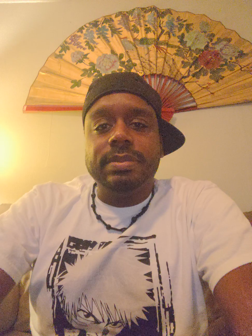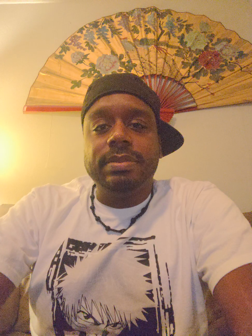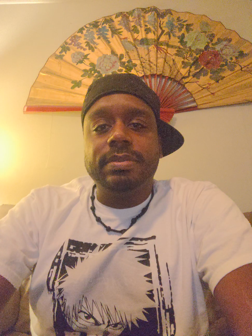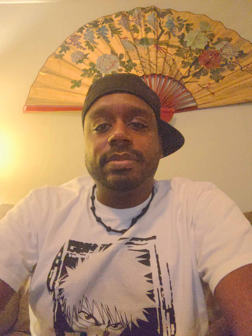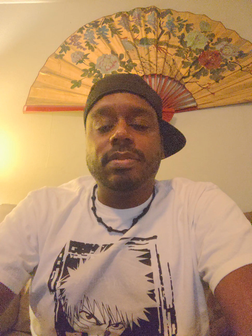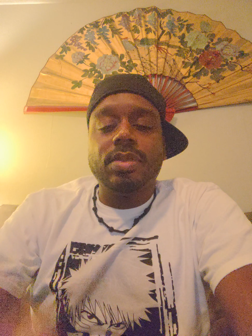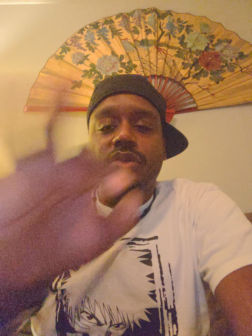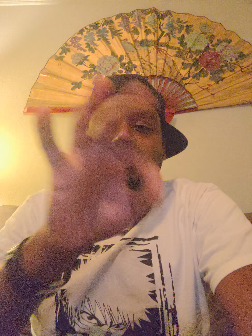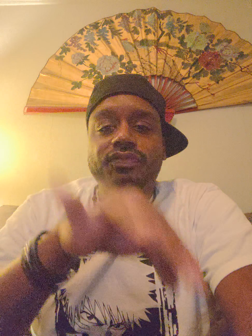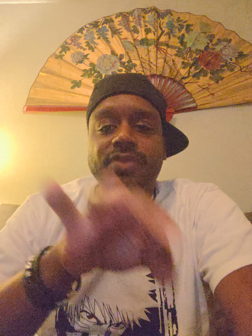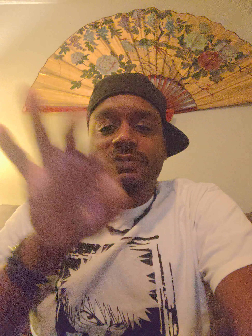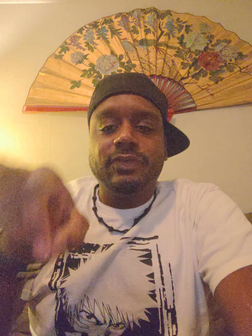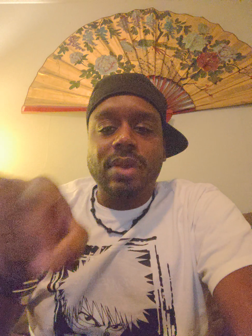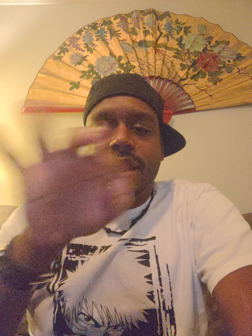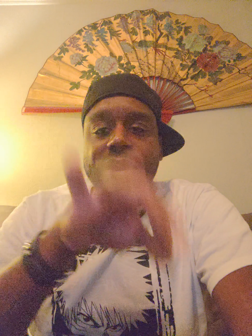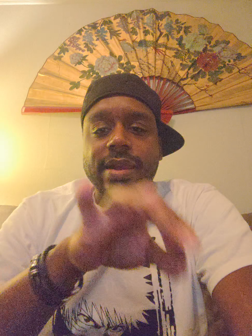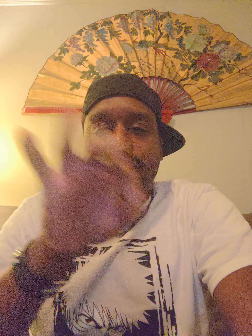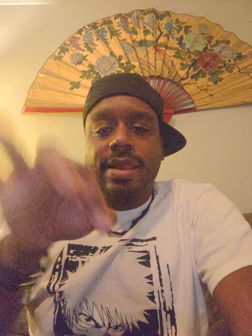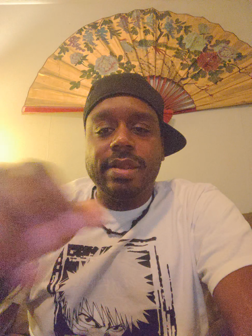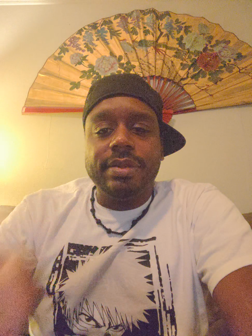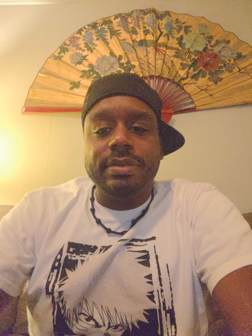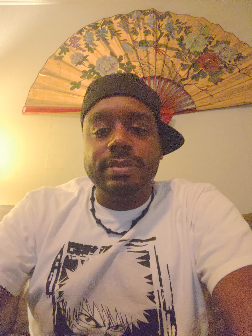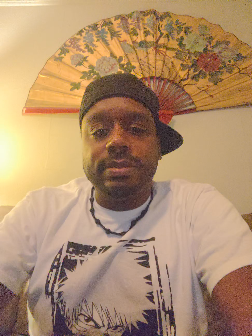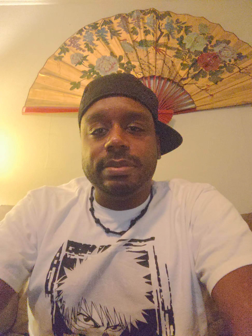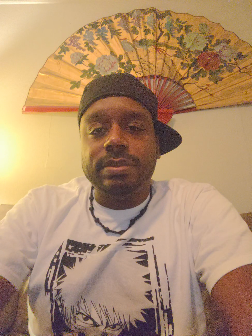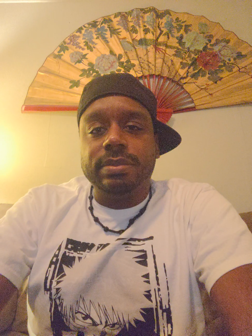french fries